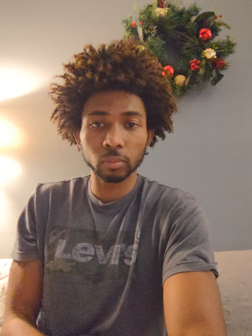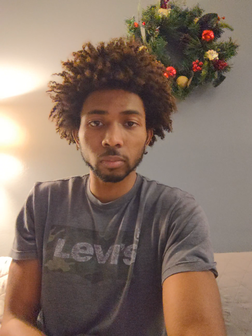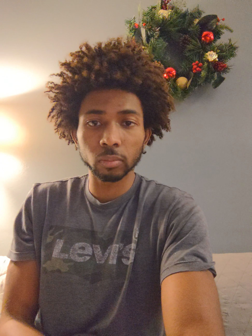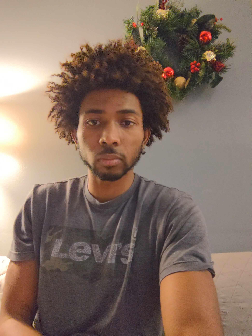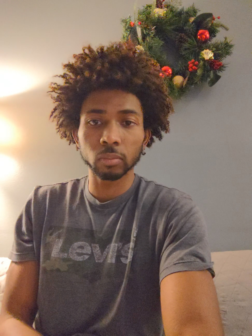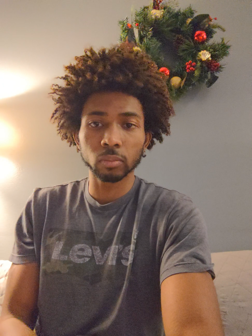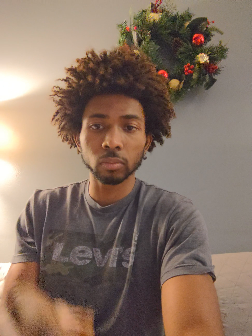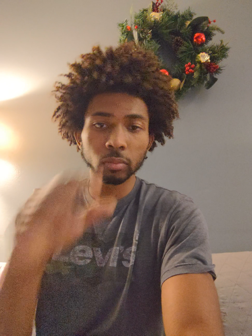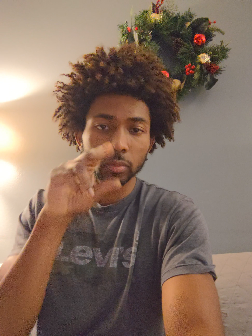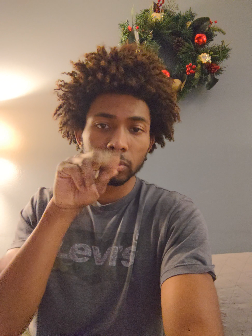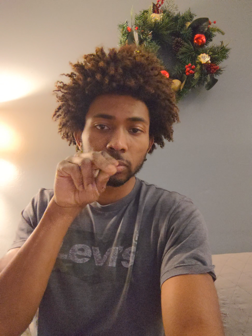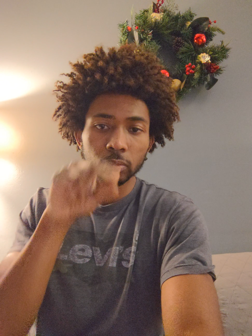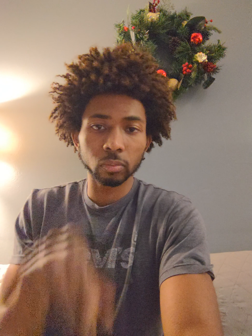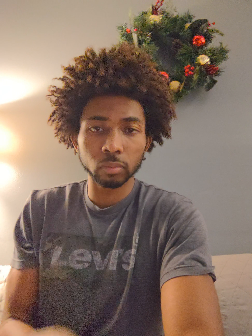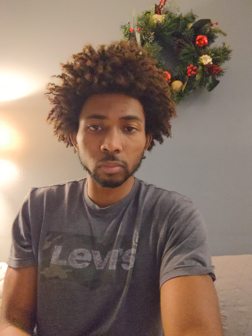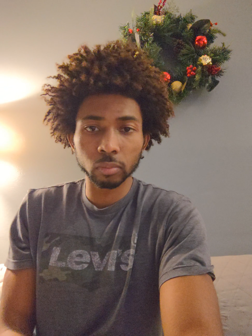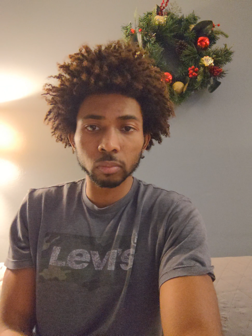goose